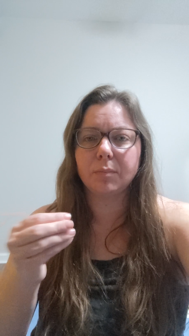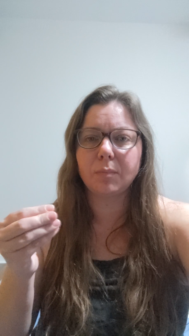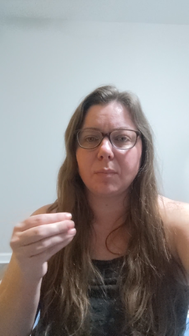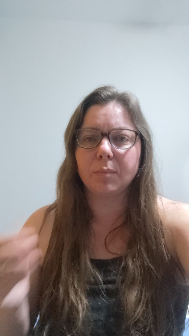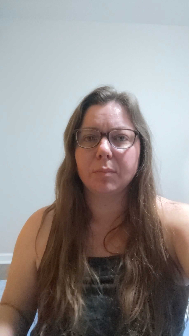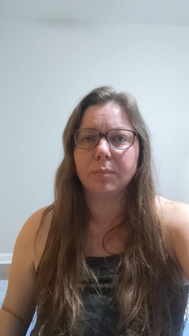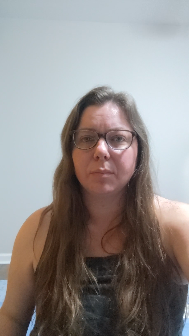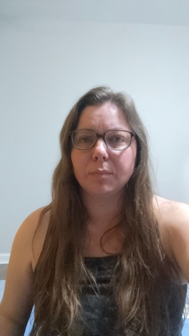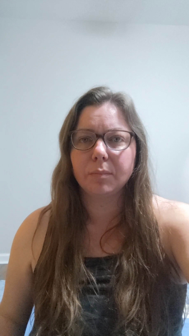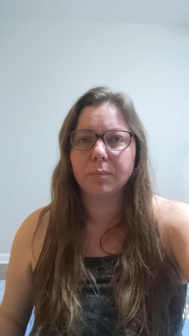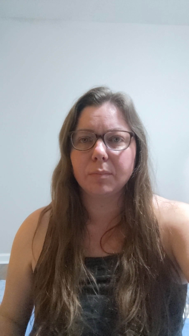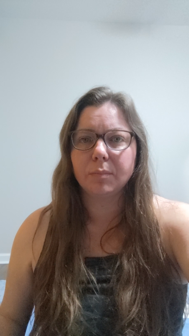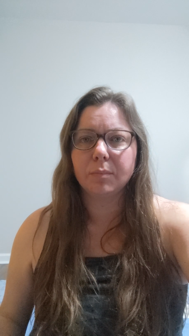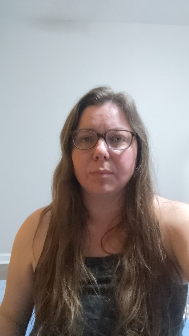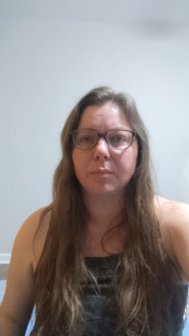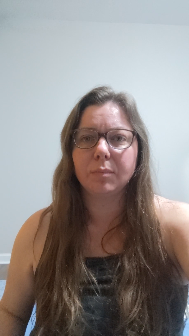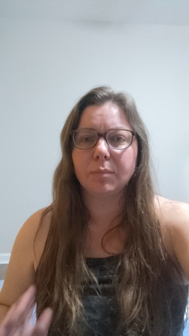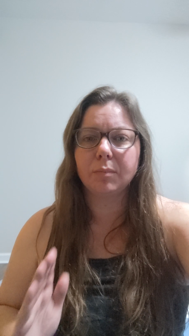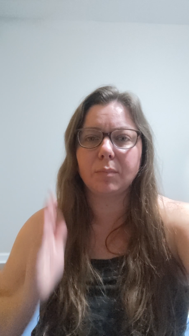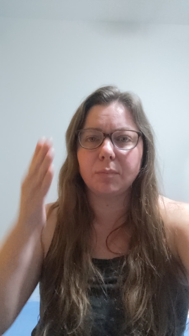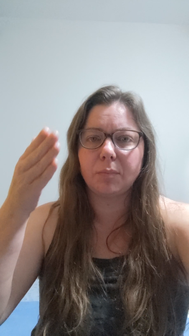over